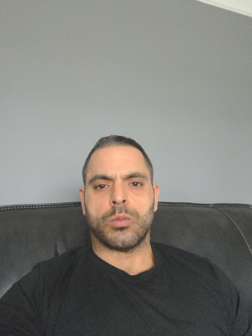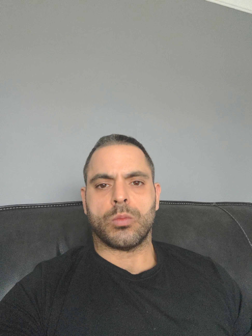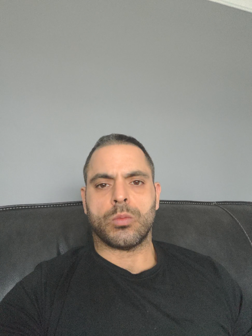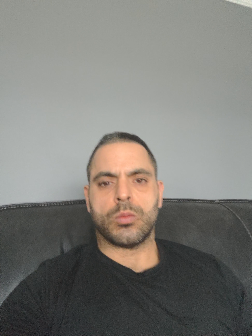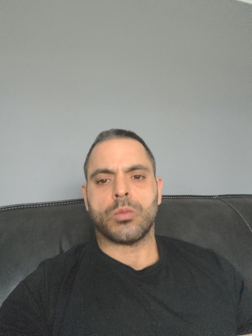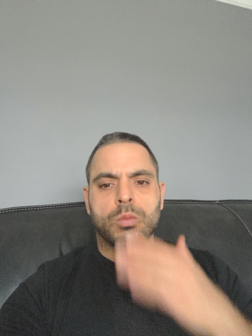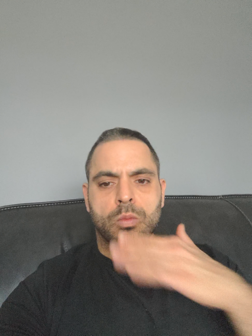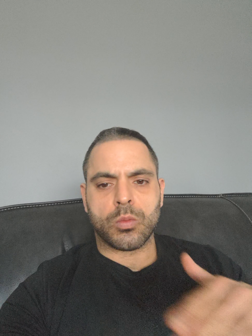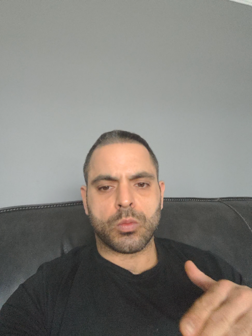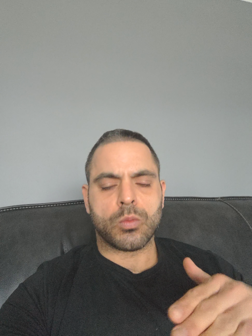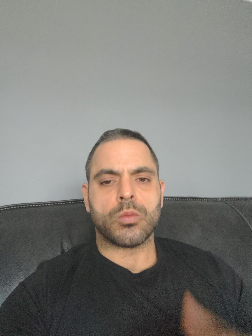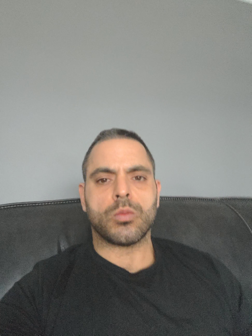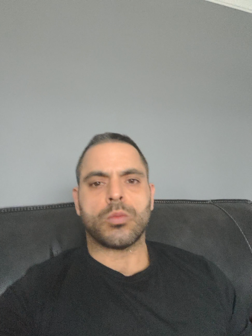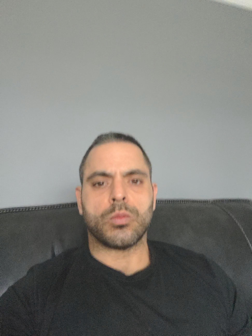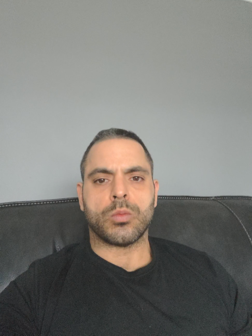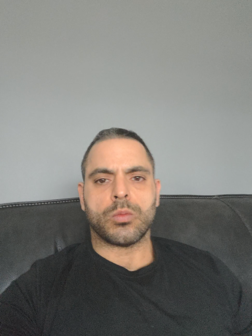quiet